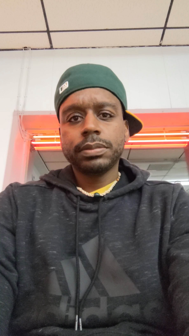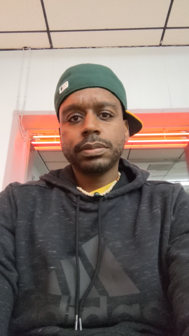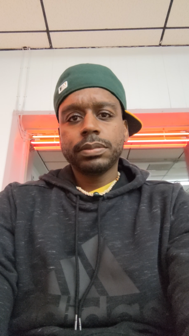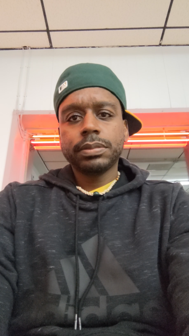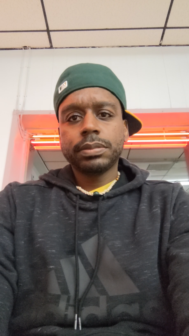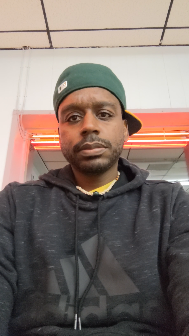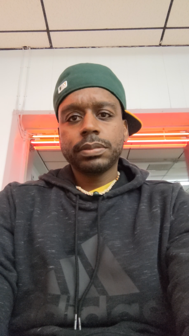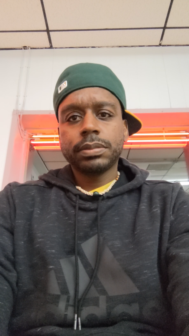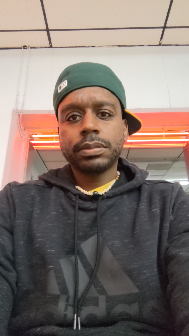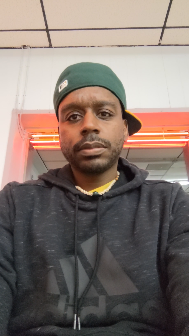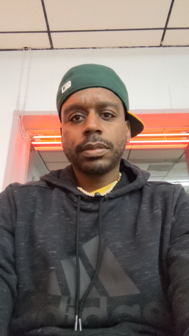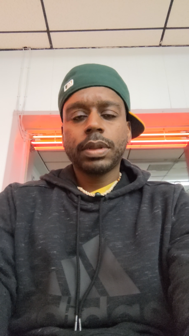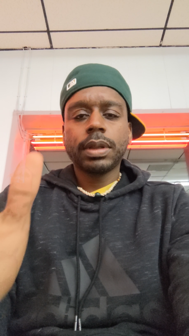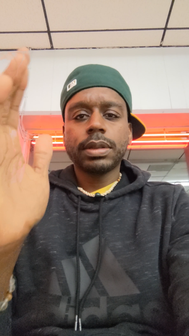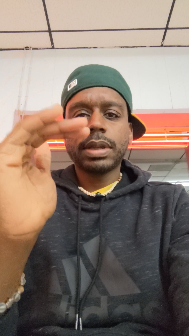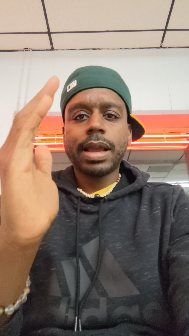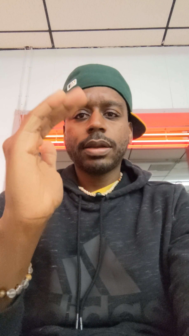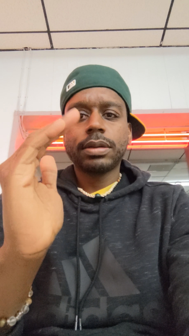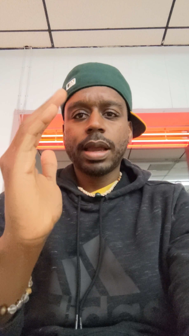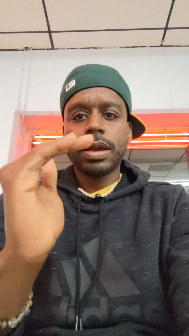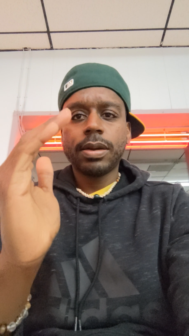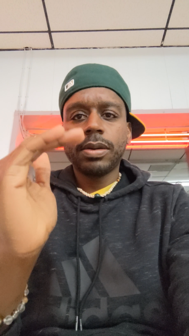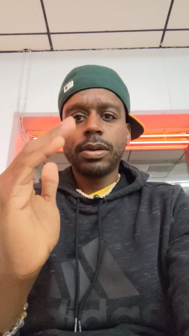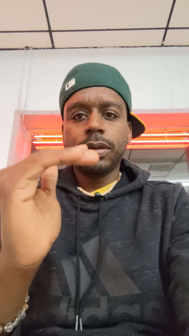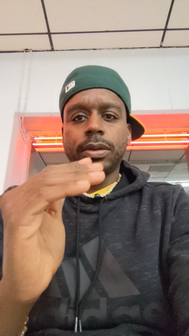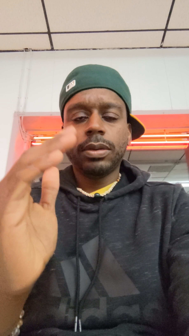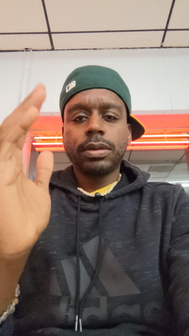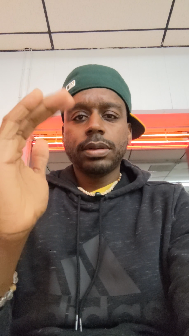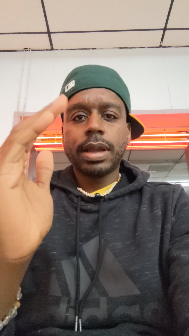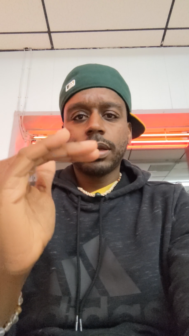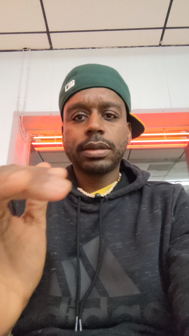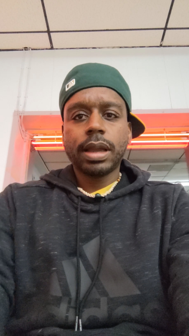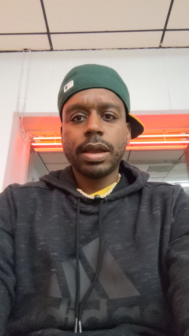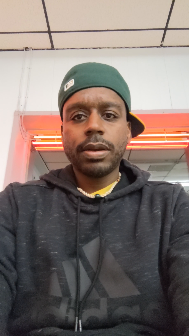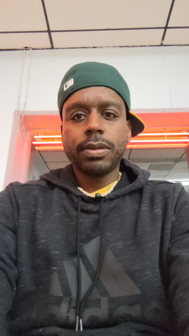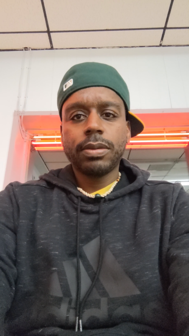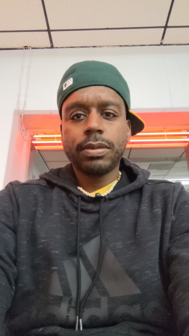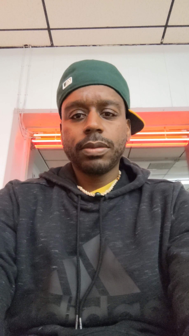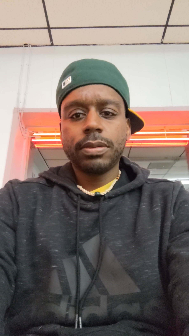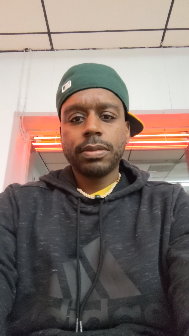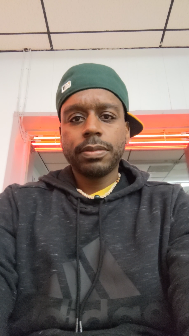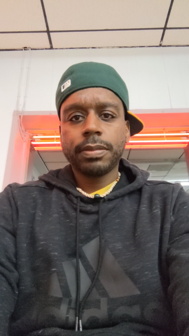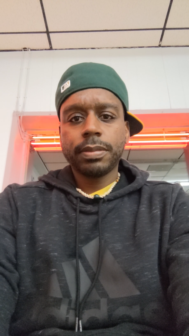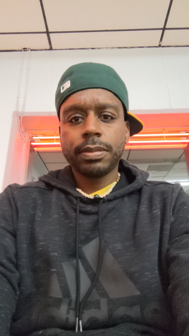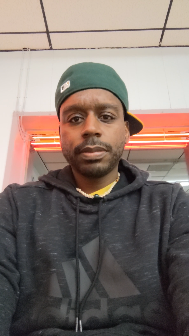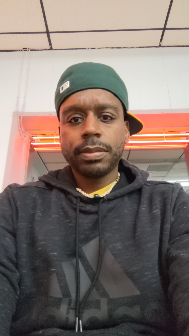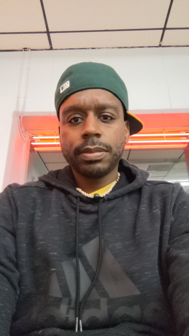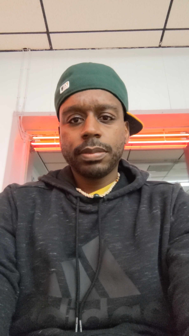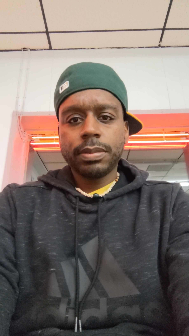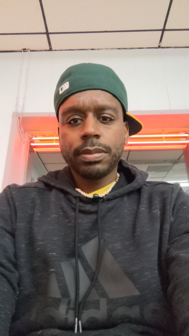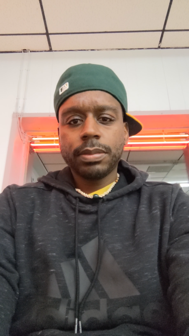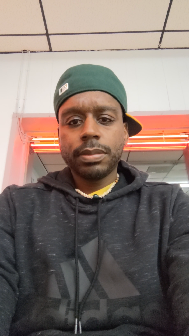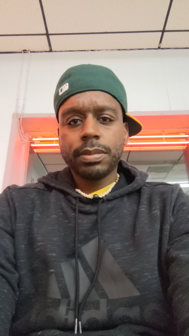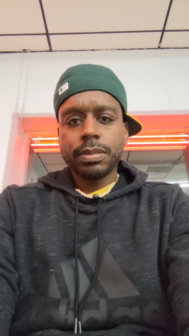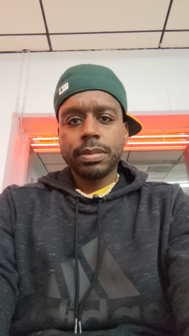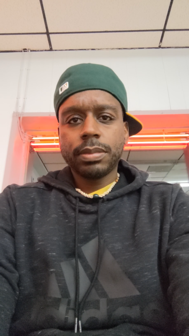downtown